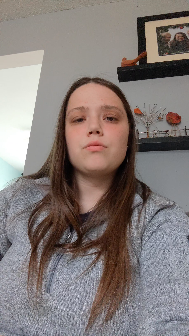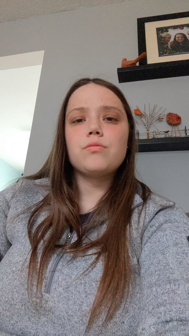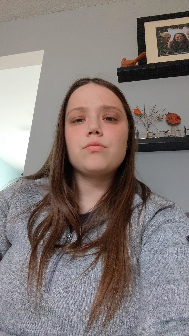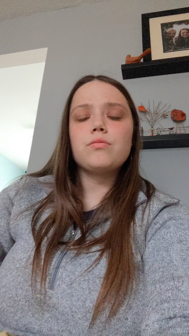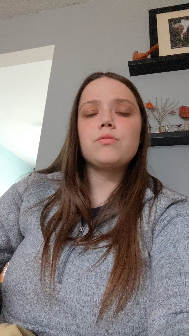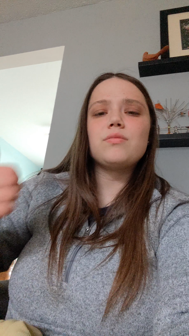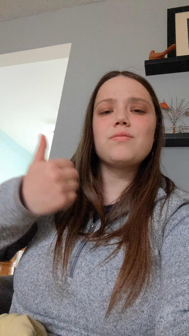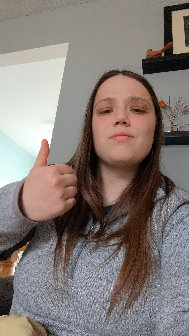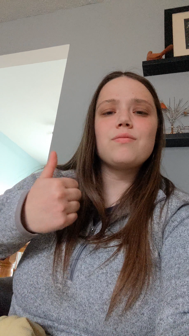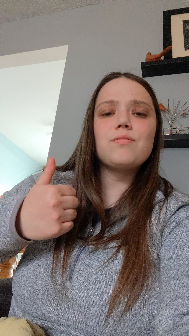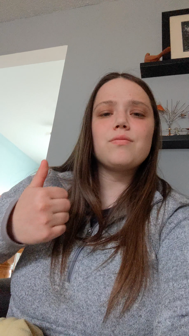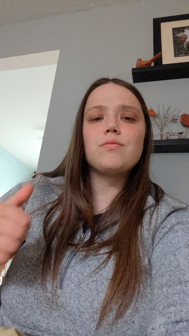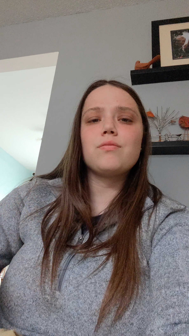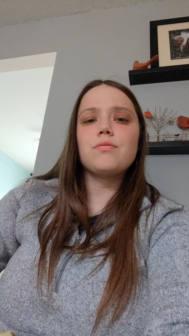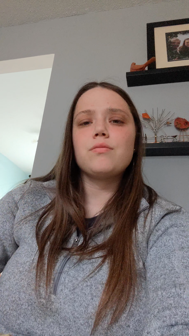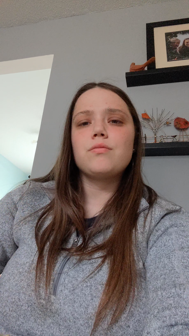help